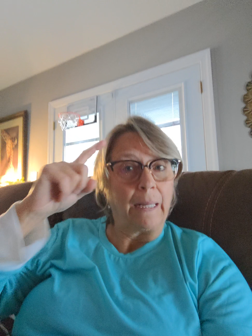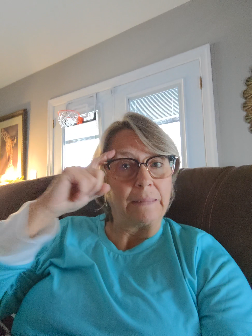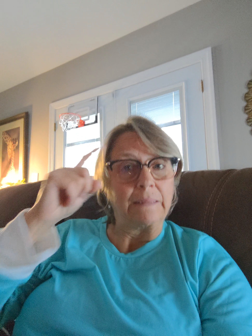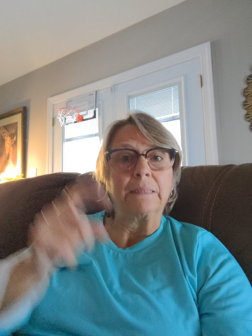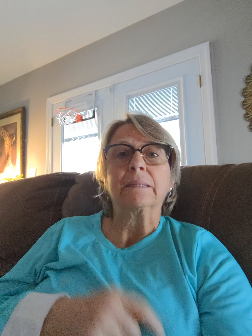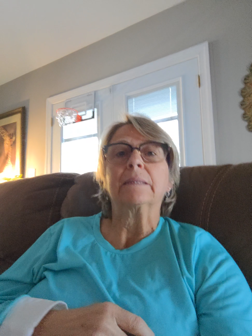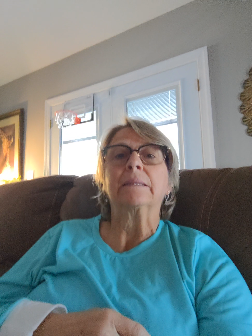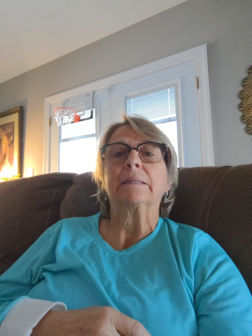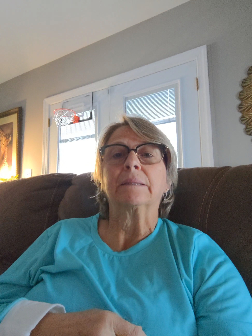penny